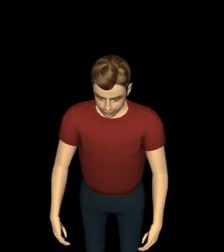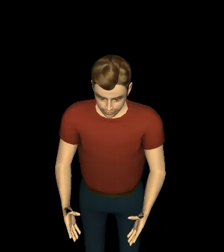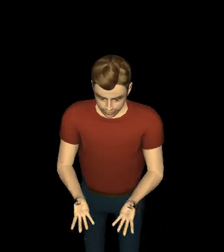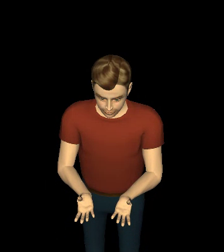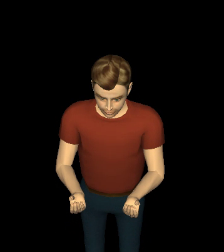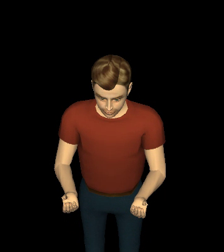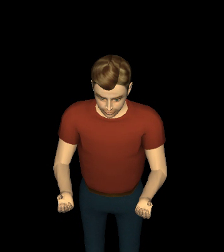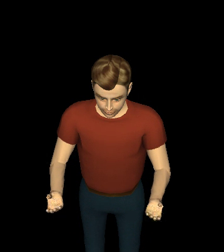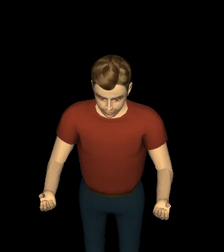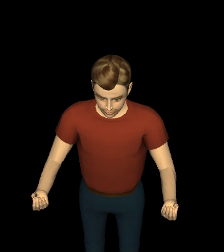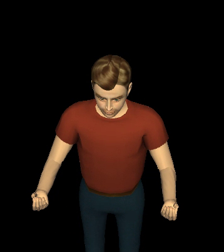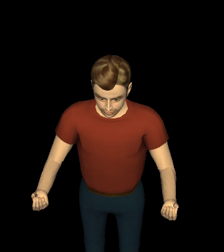كثيرا